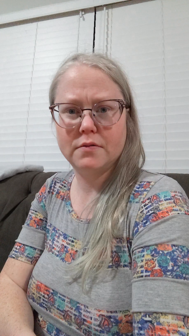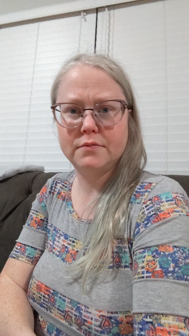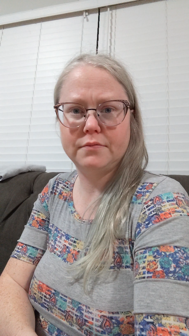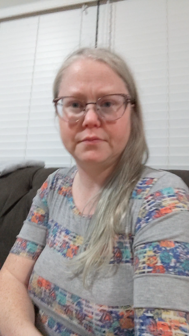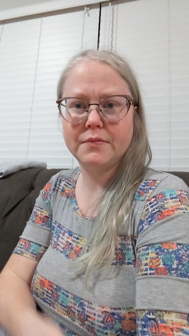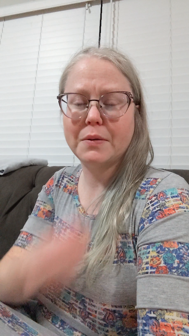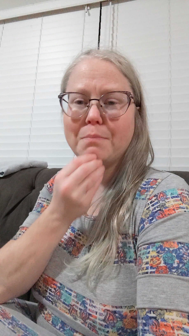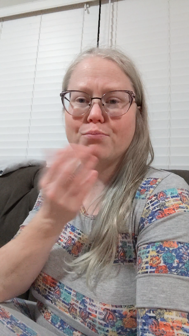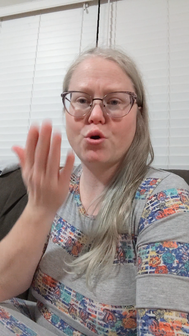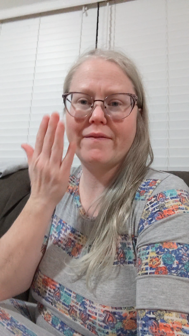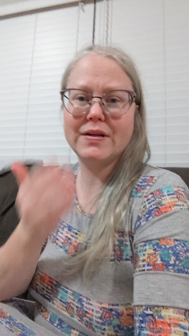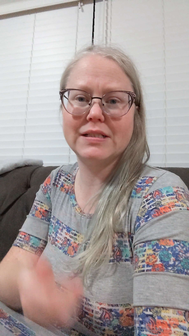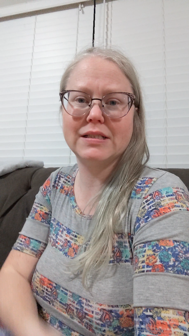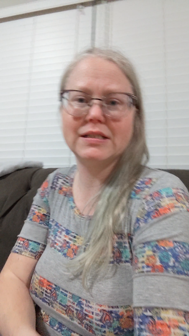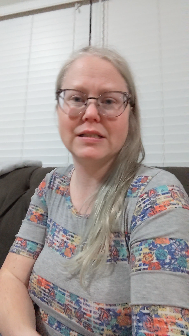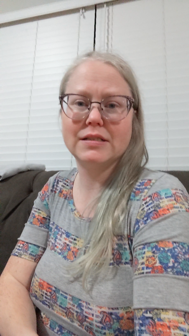breakfast